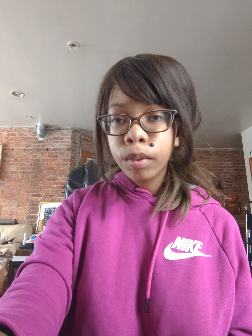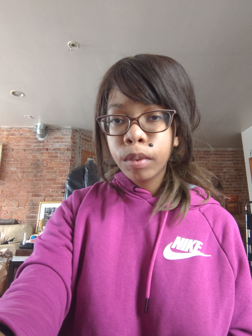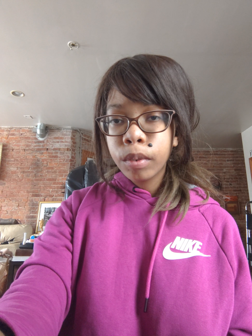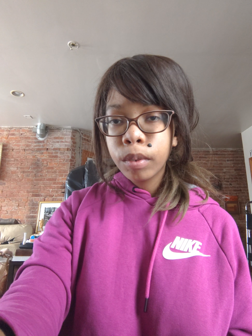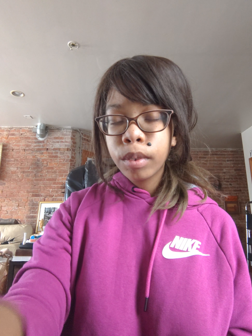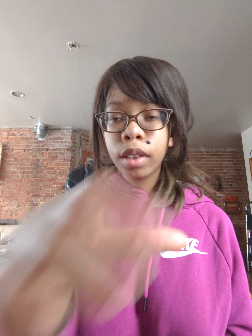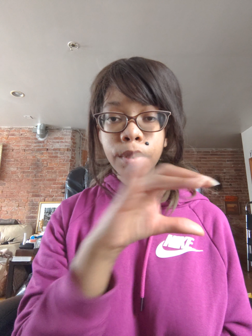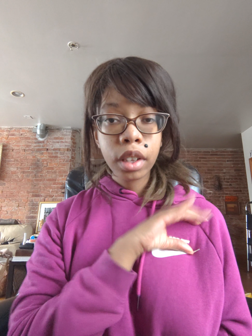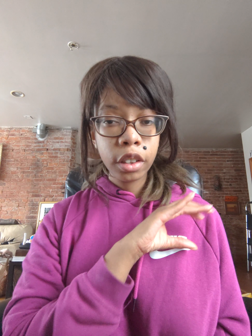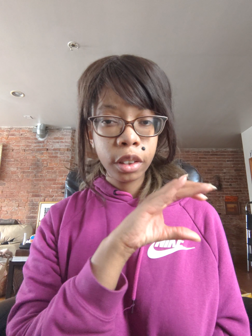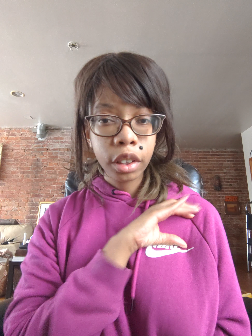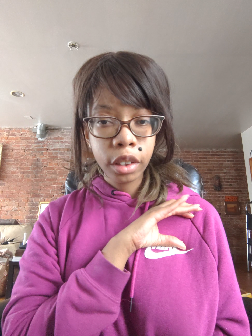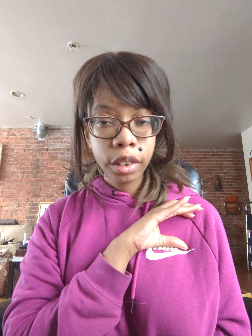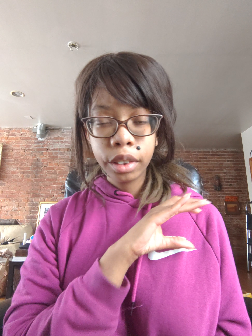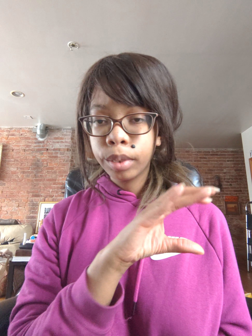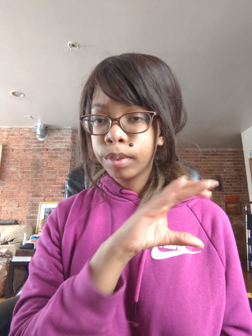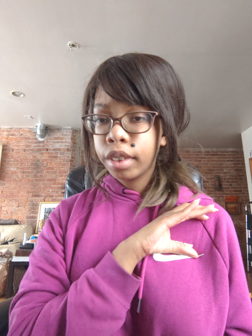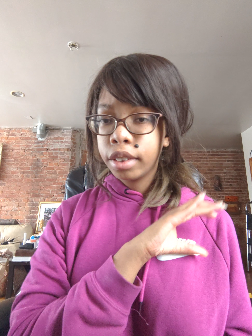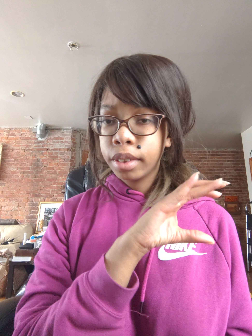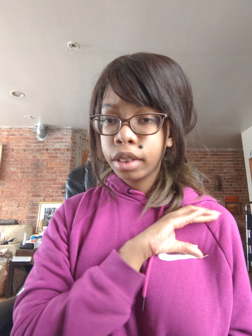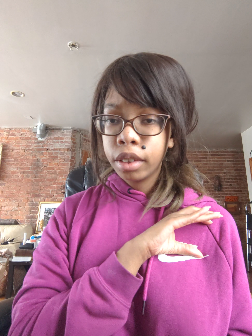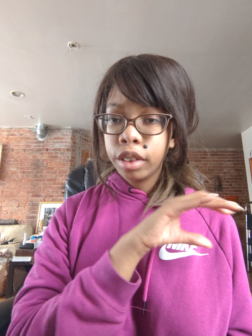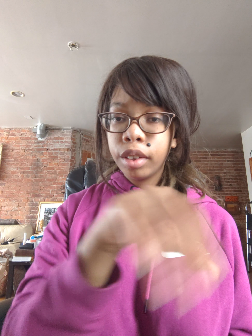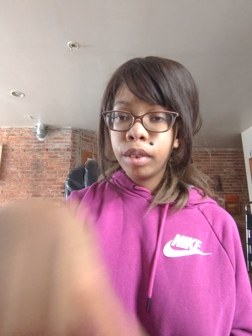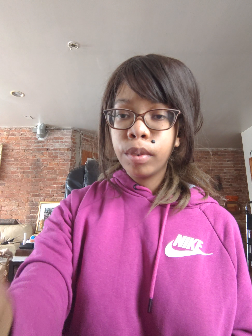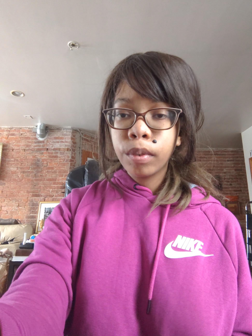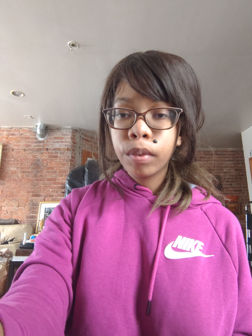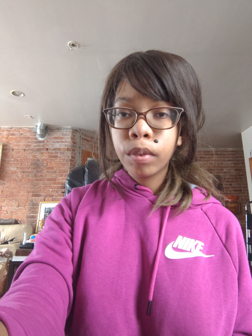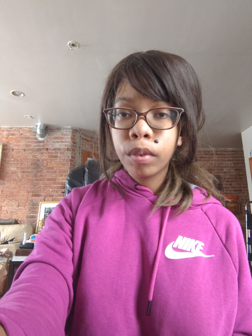police